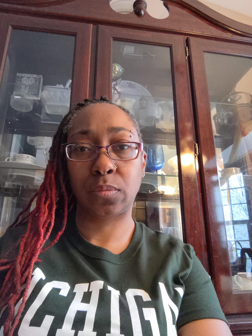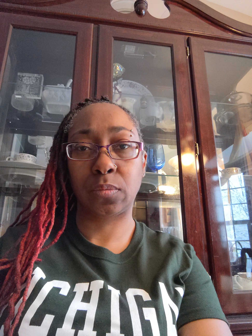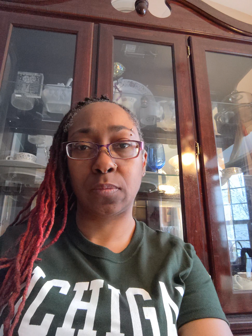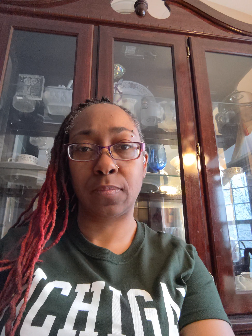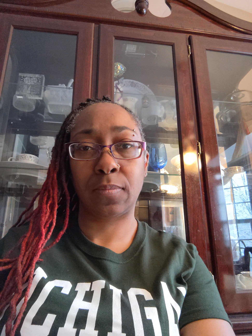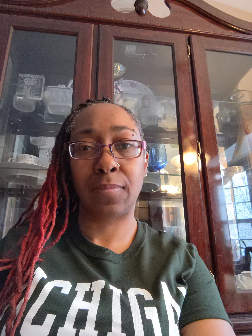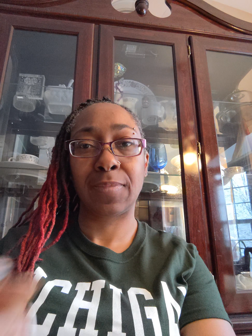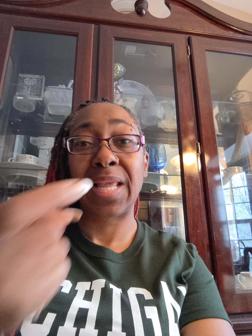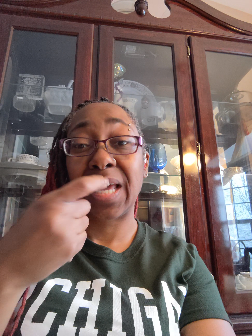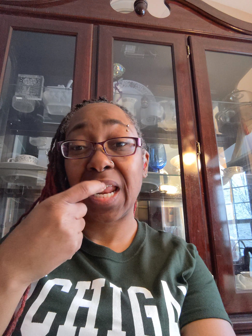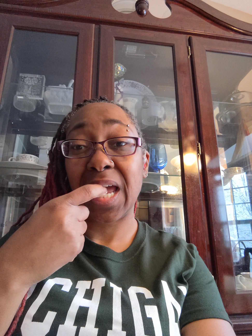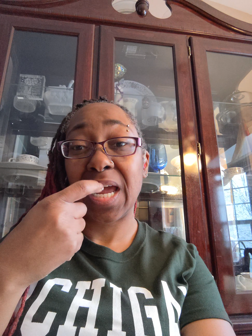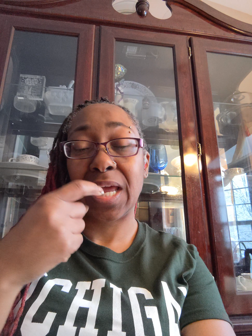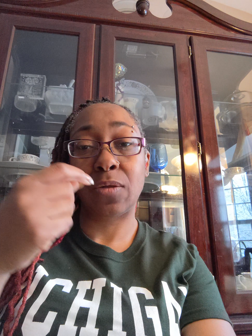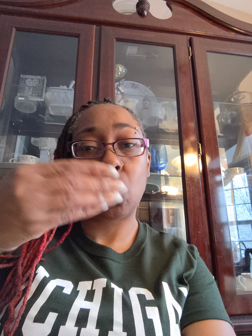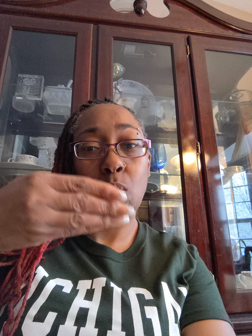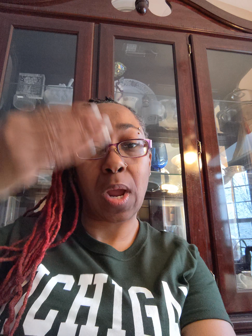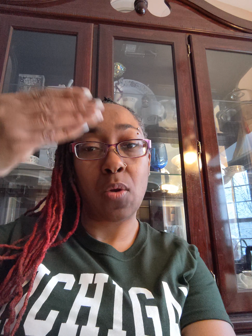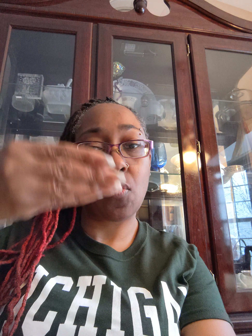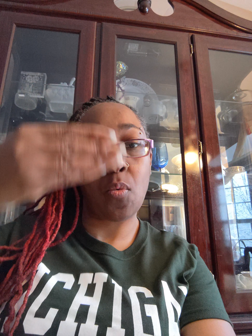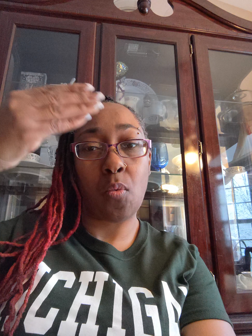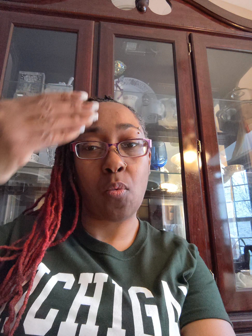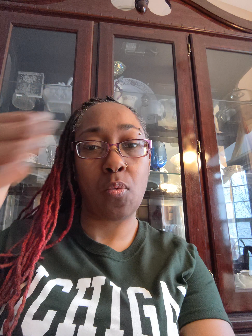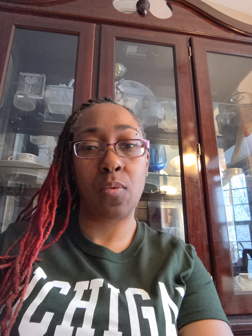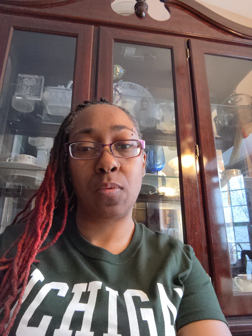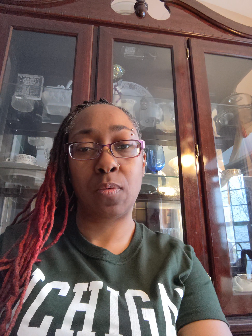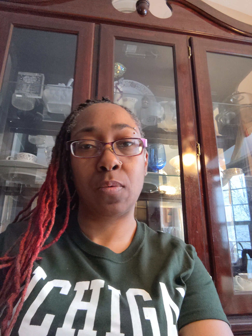window